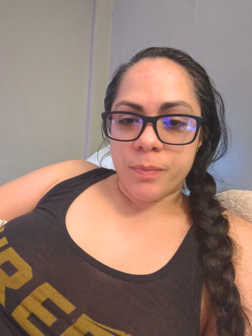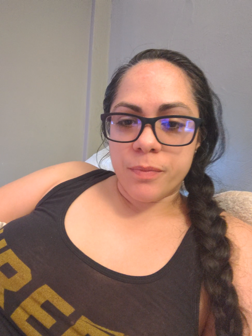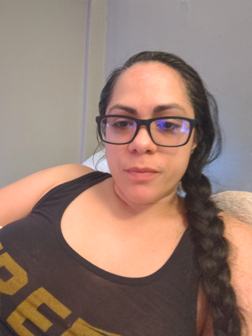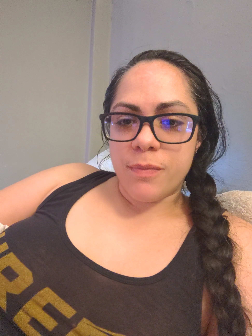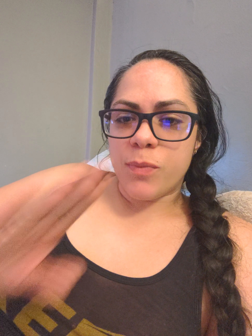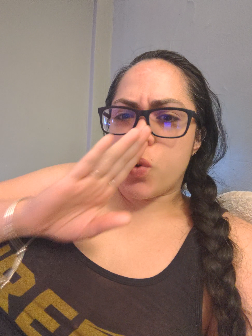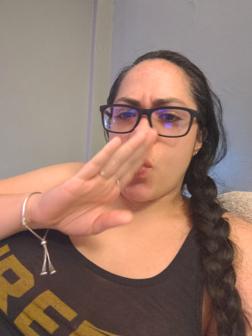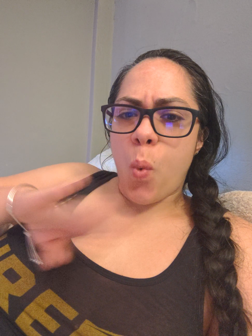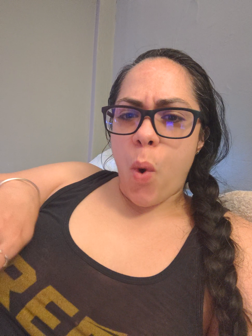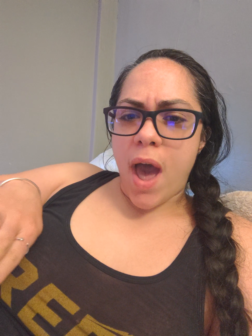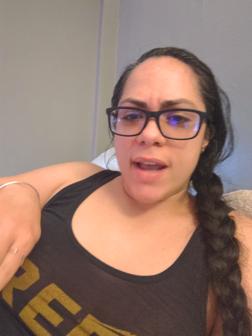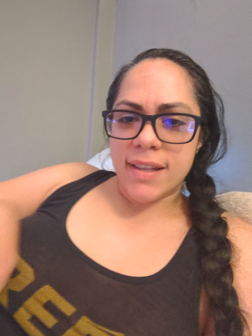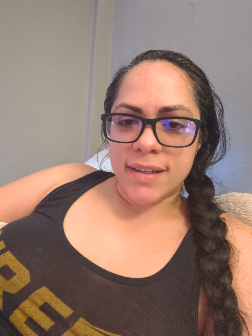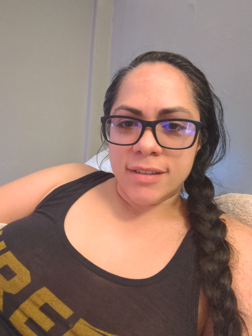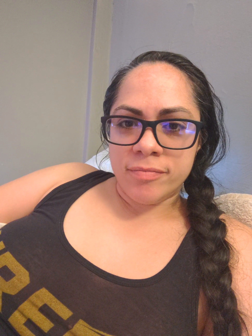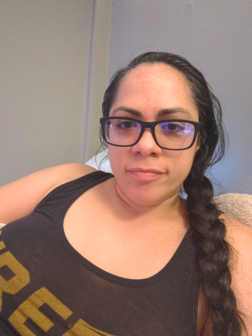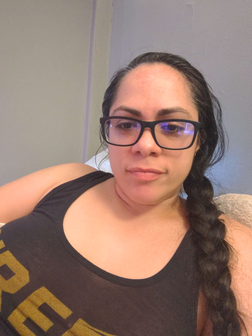quiet